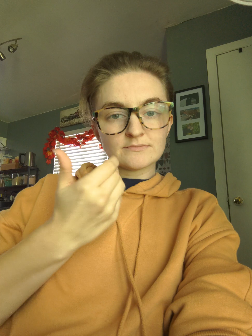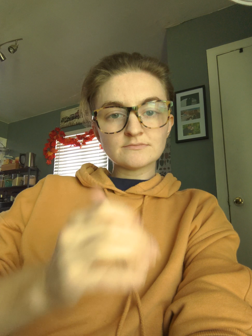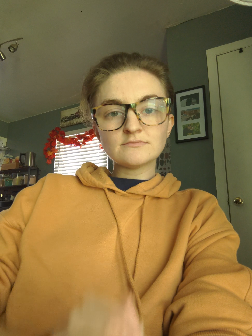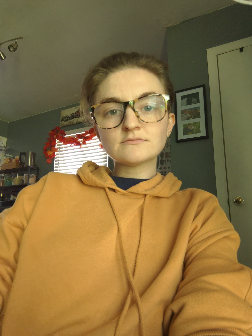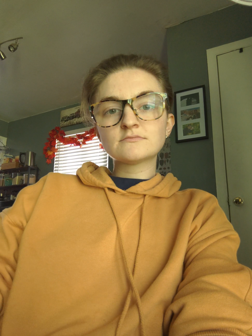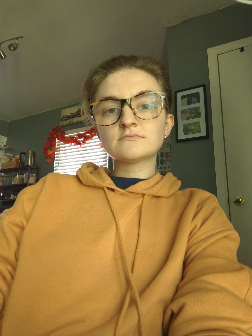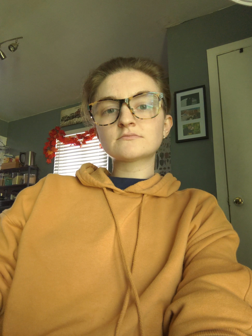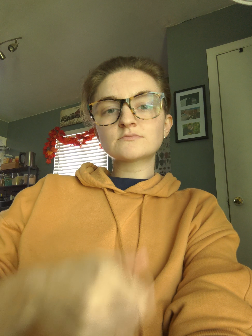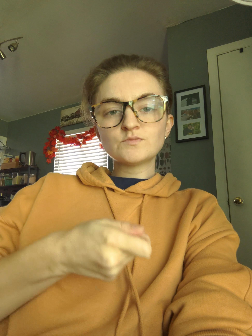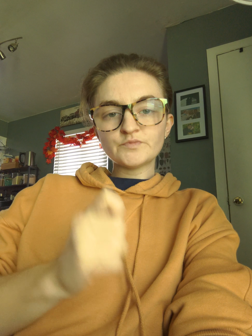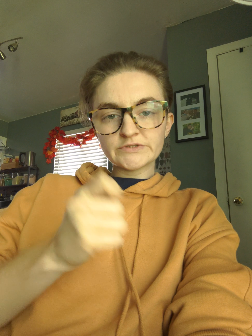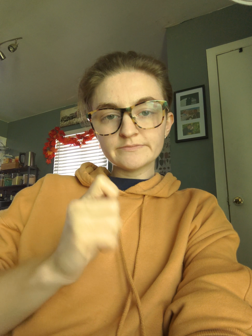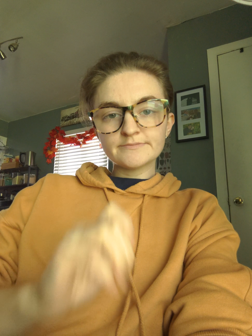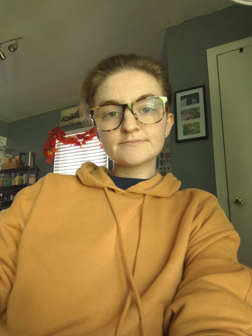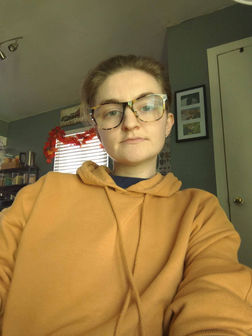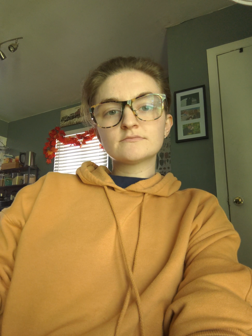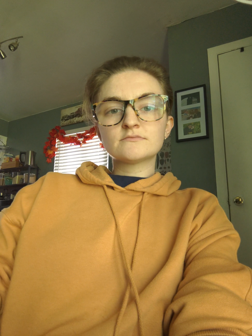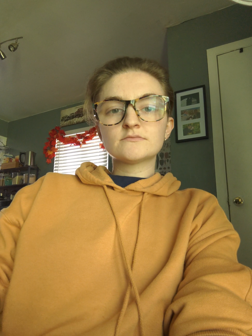shovel